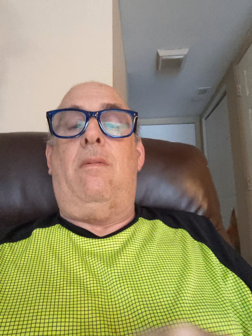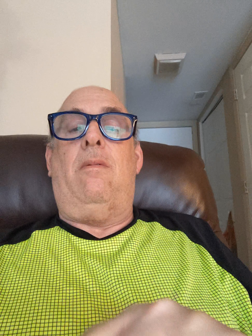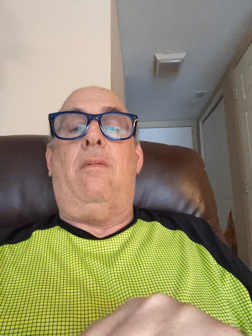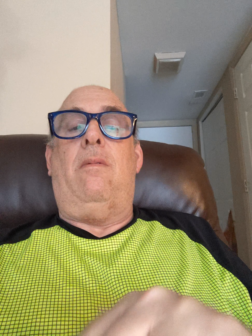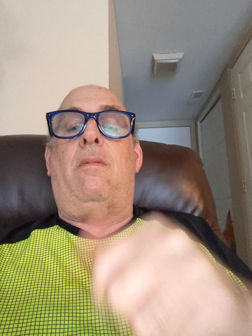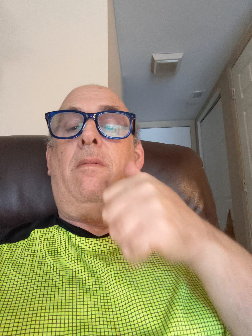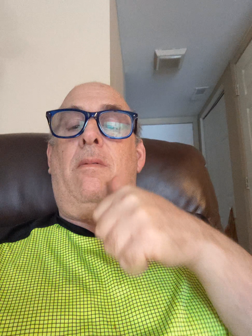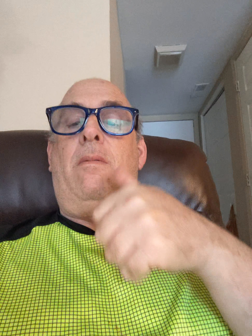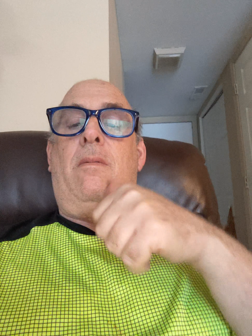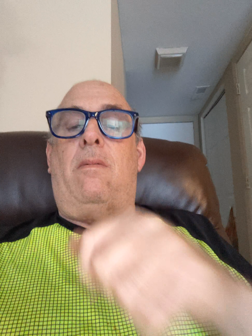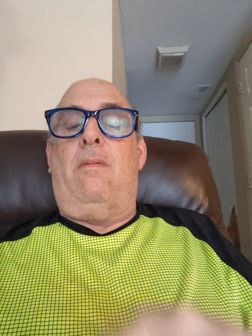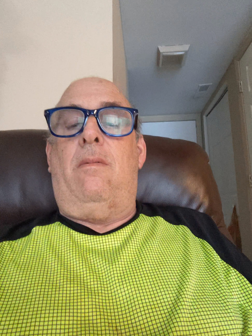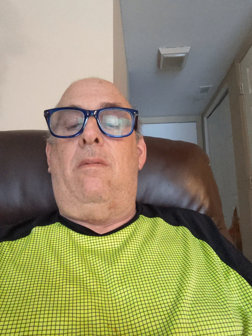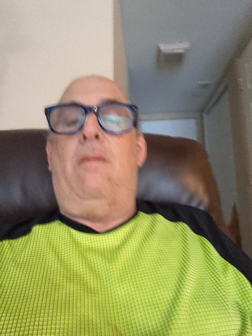girl